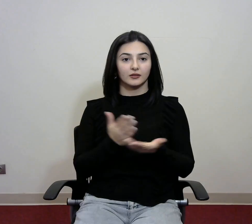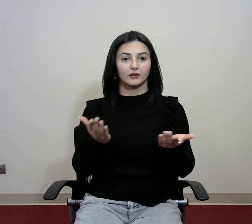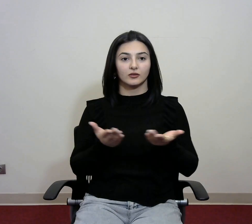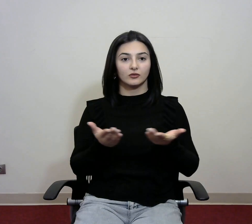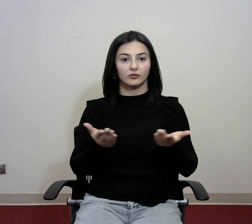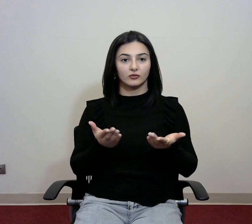hansı